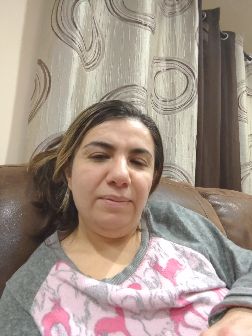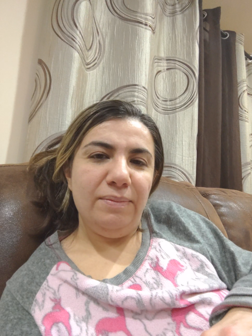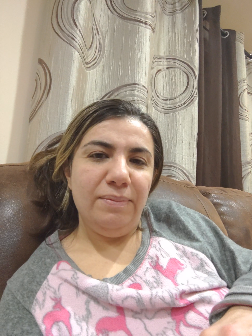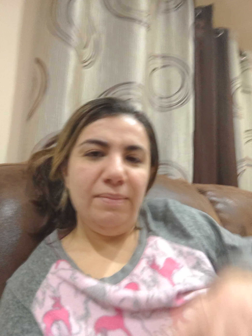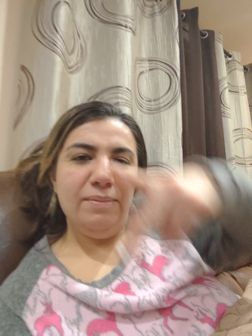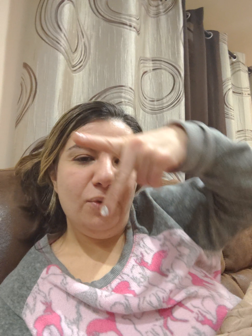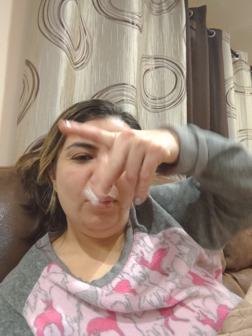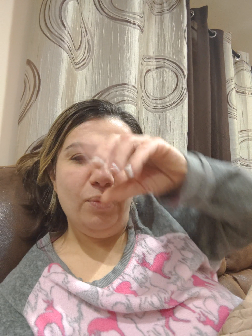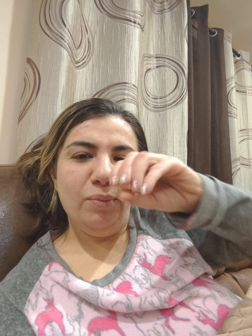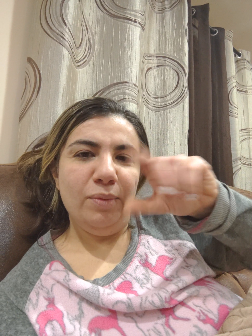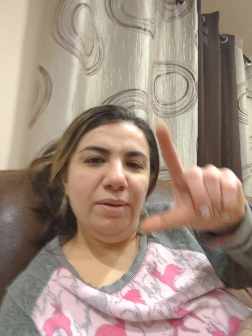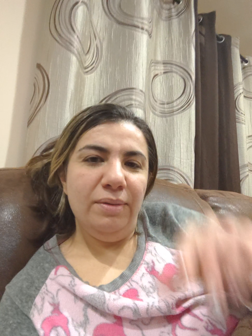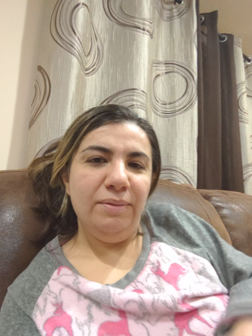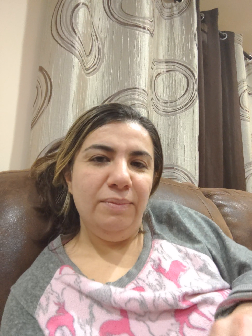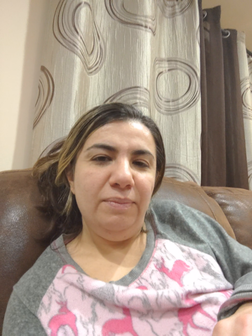pool